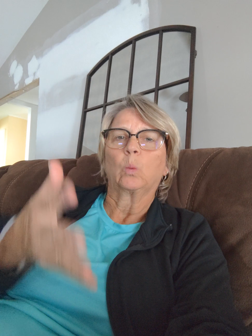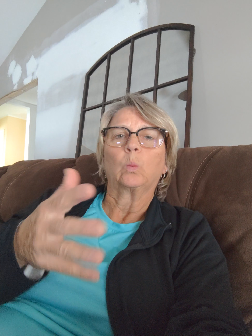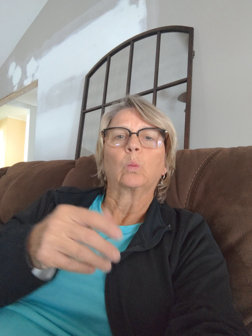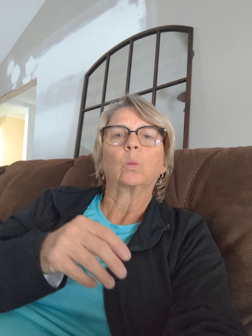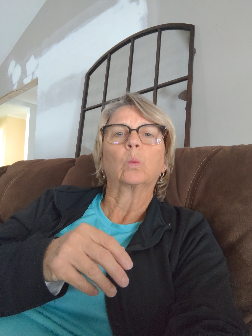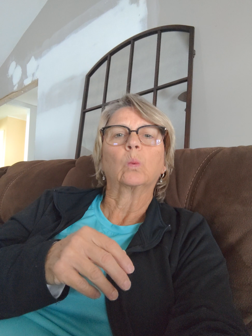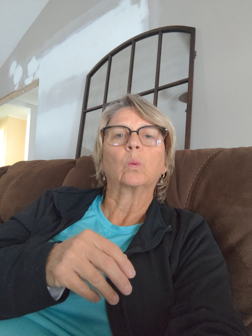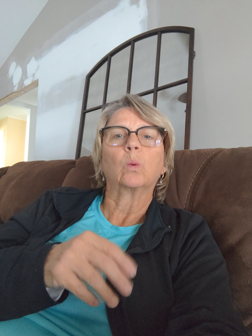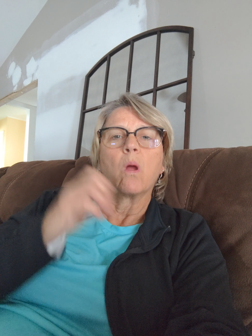balloon